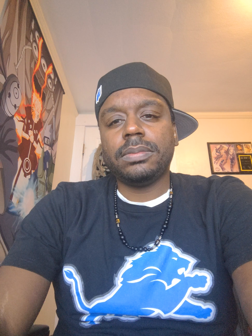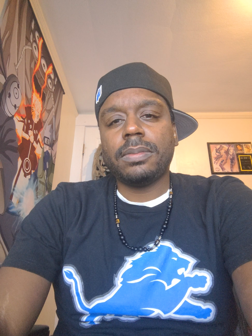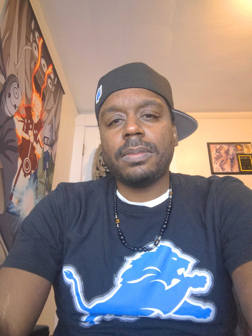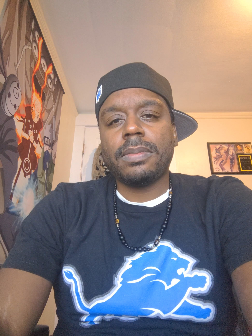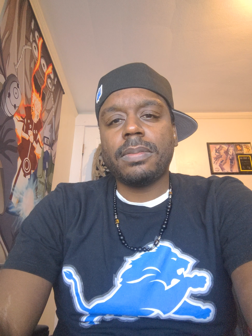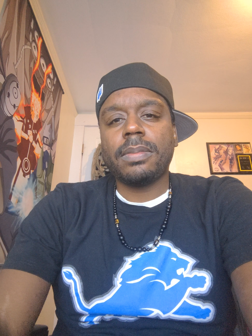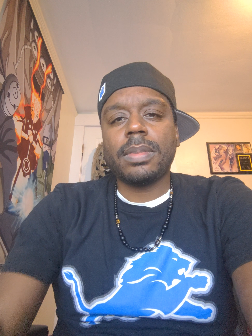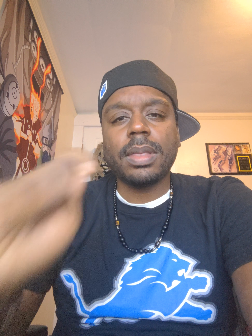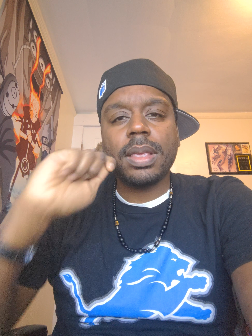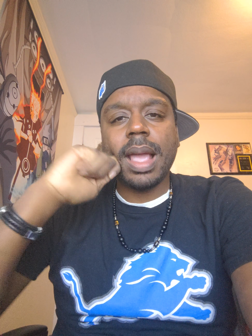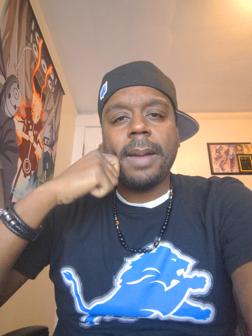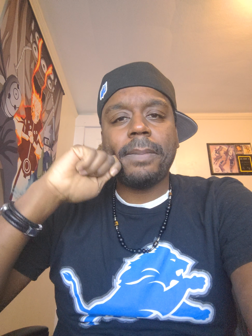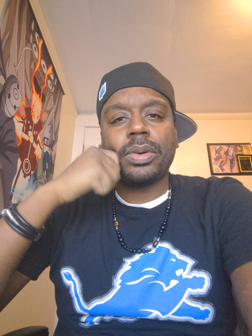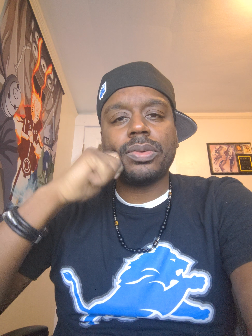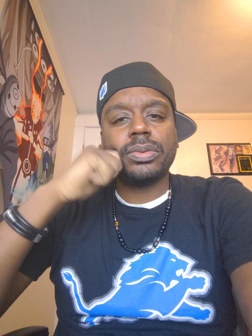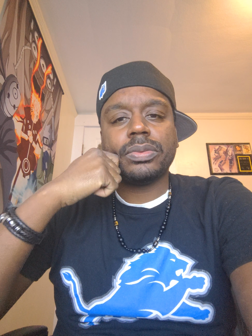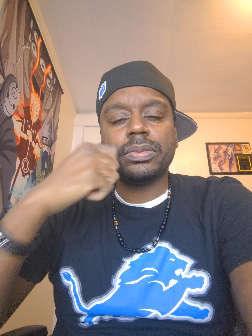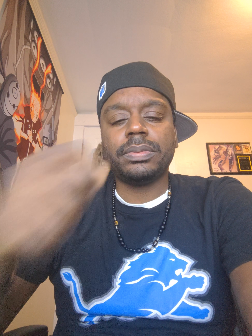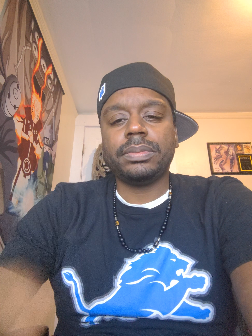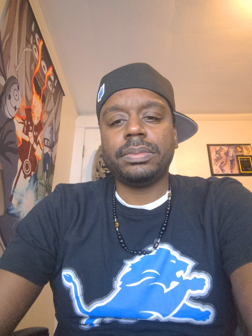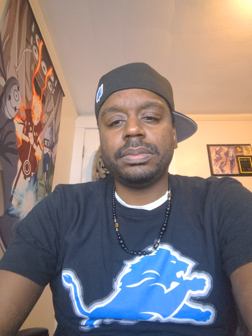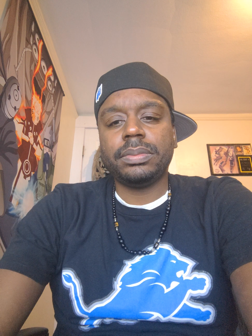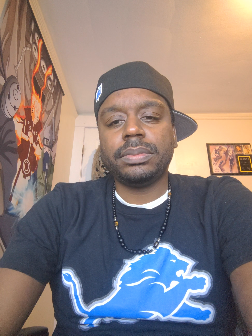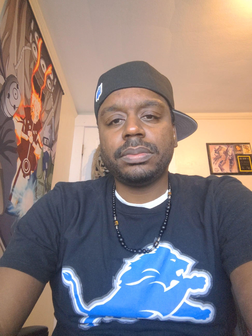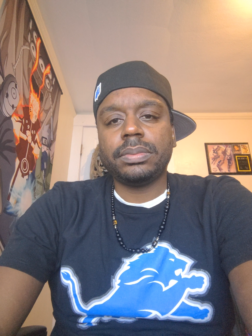apple